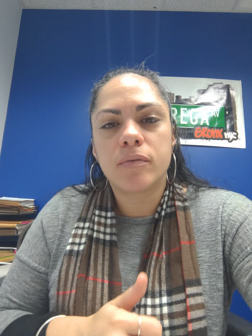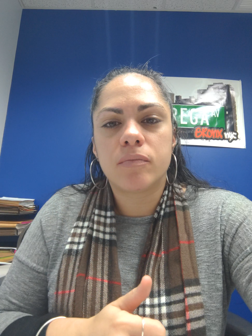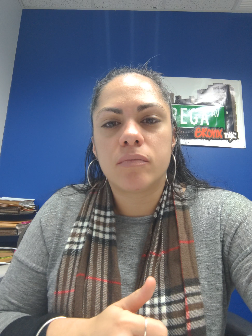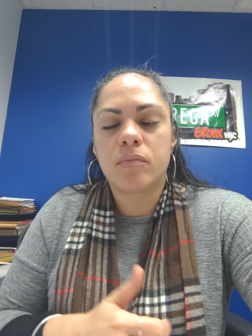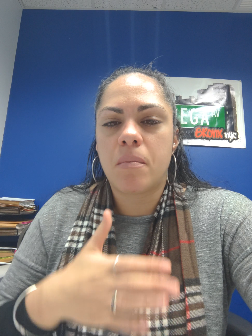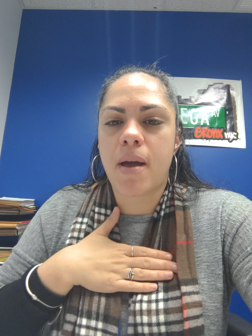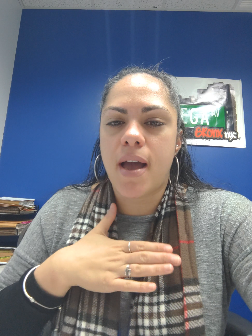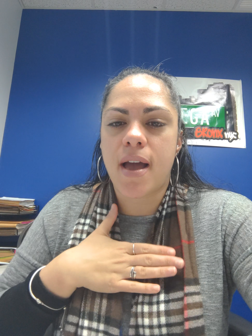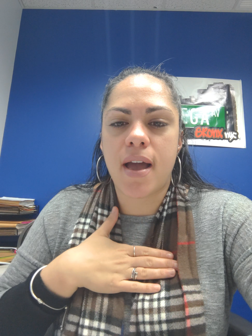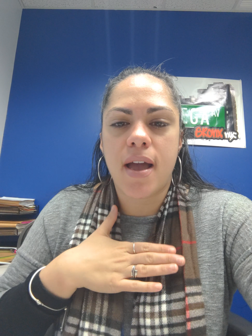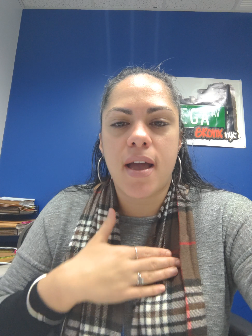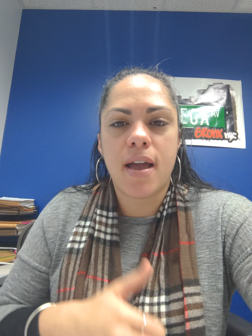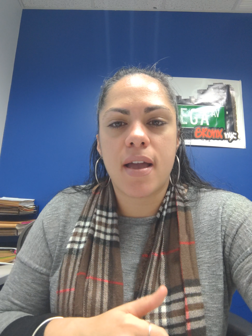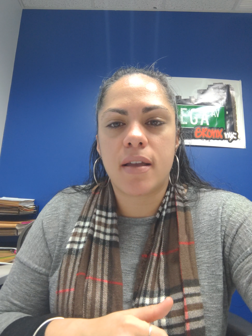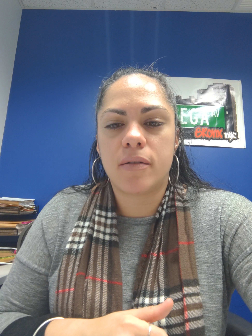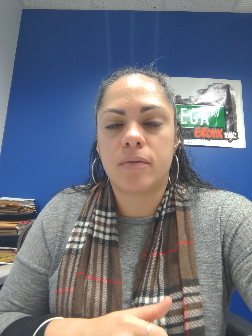my